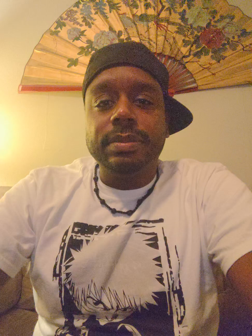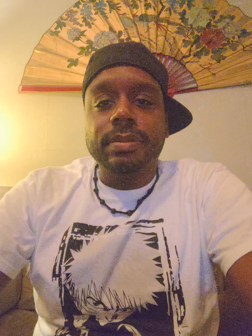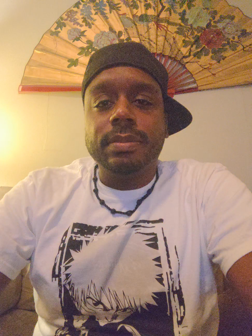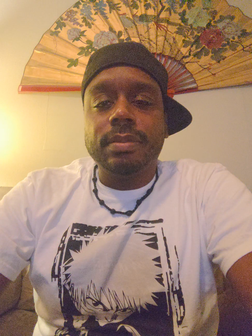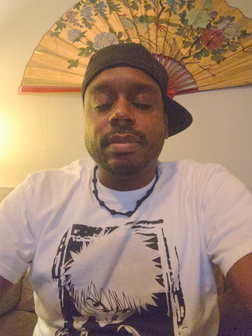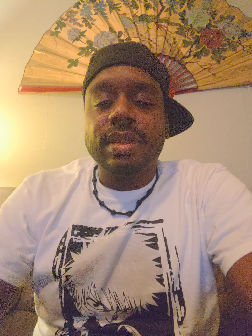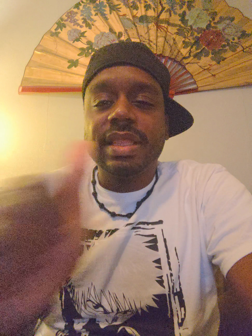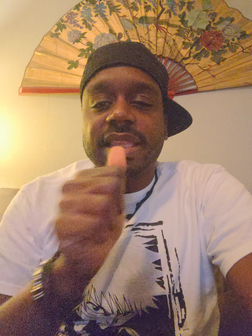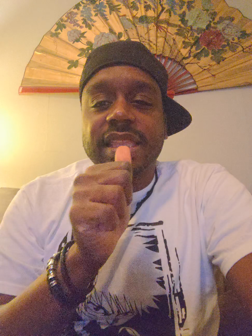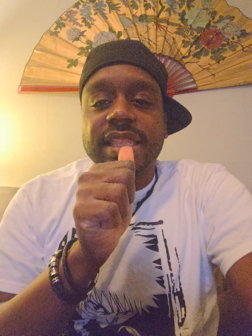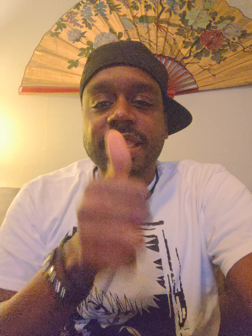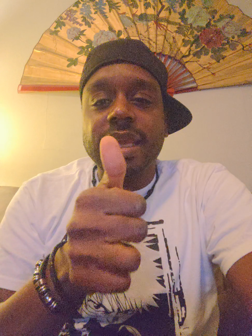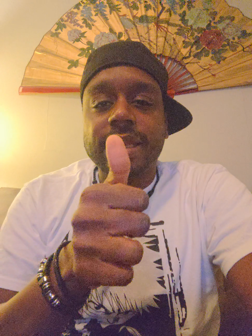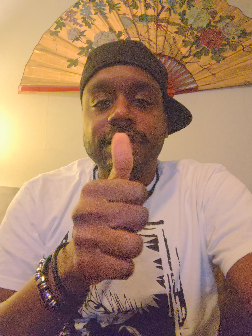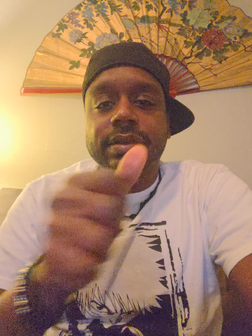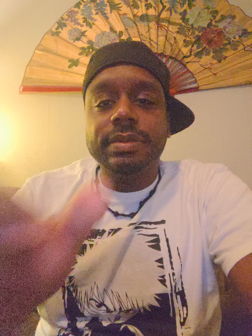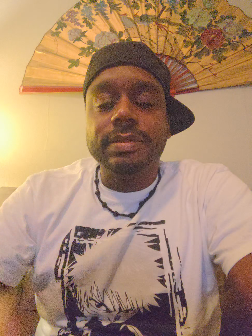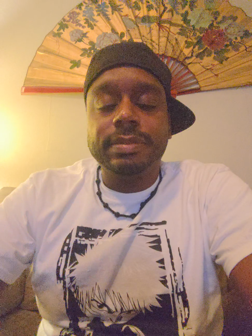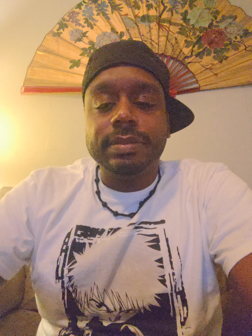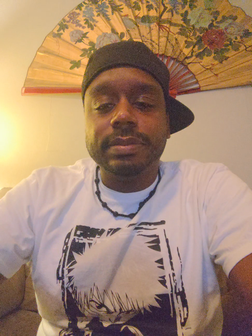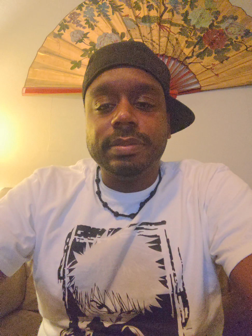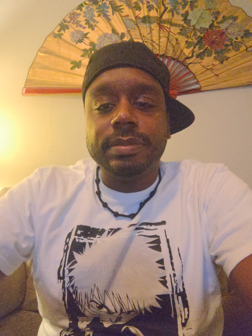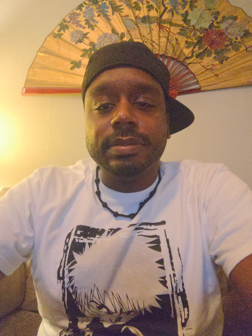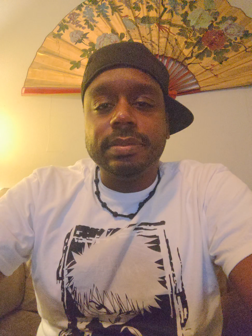nuts